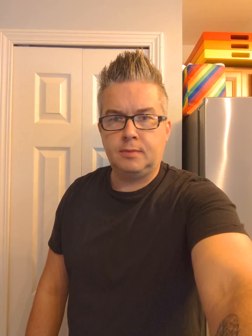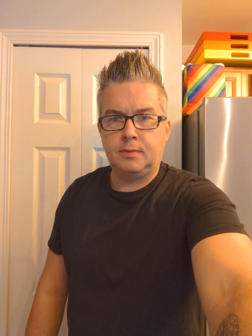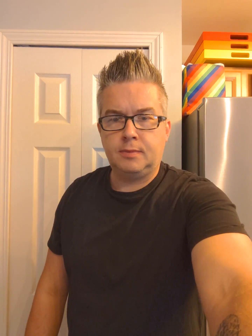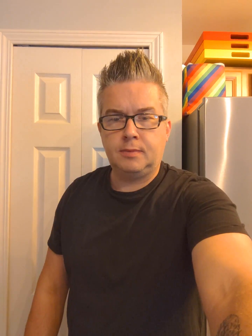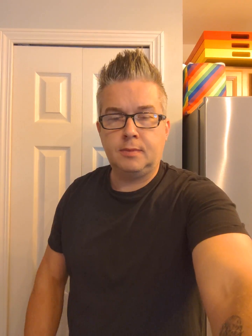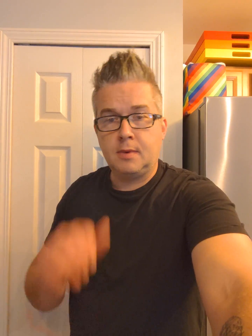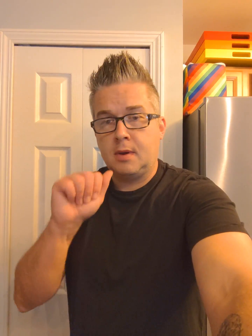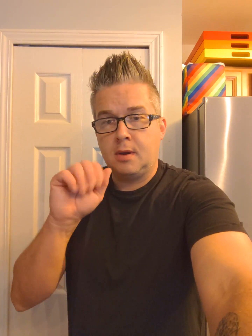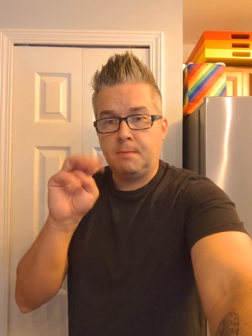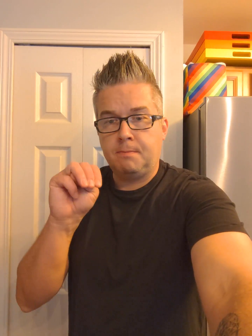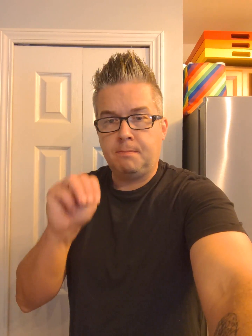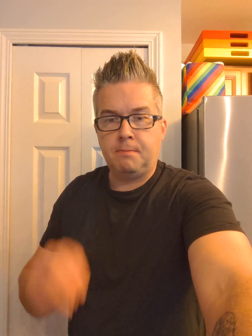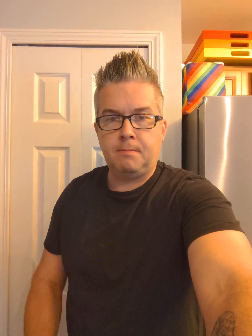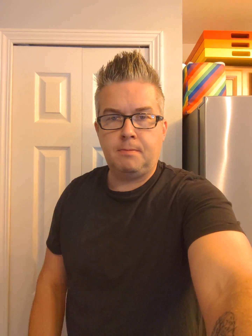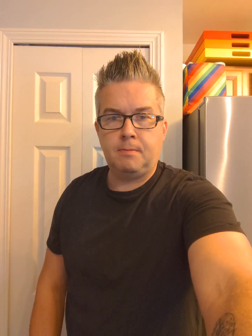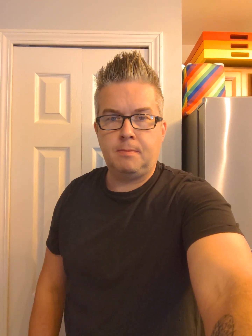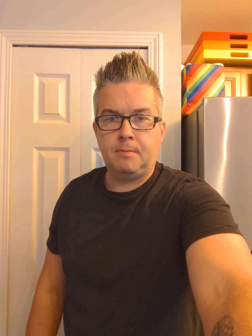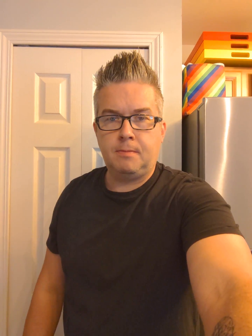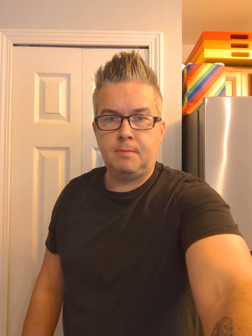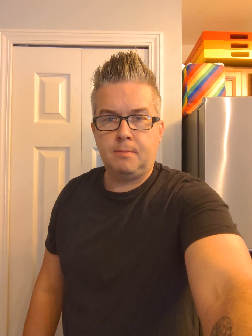am